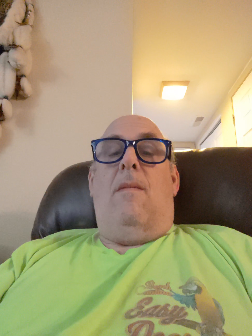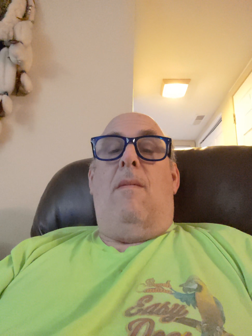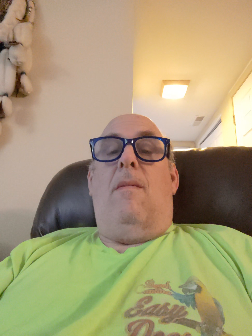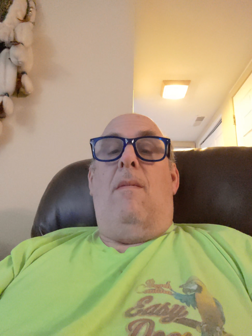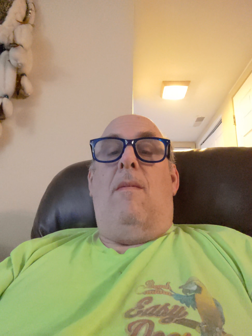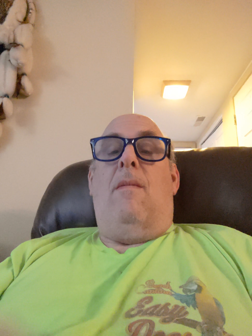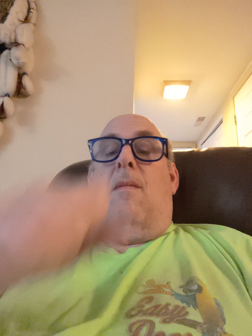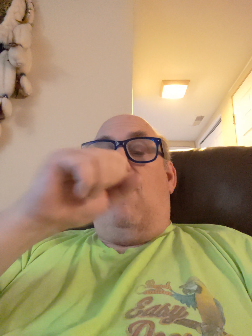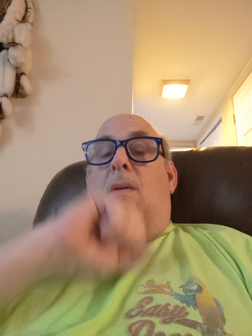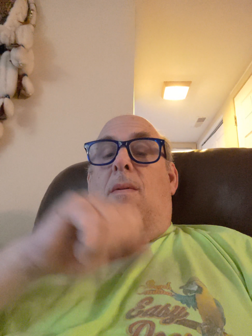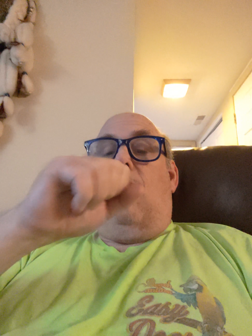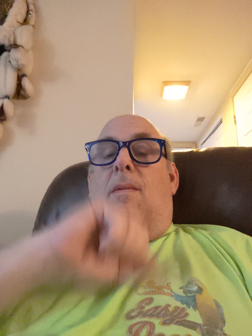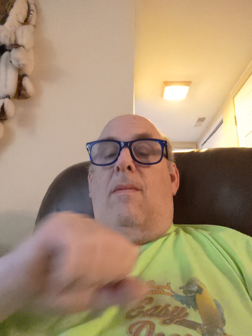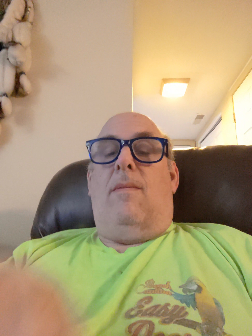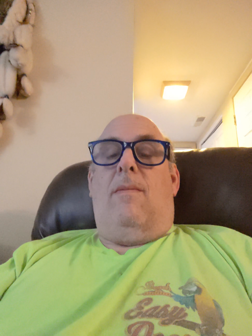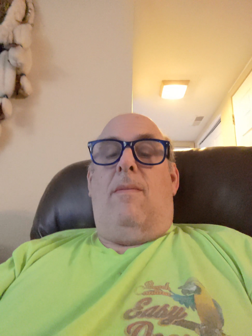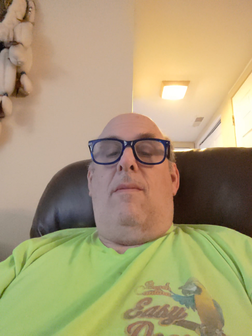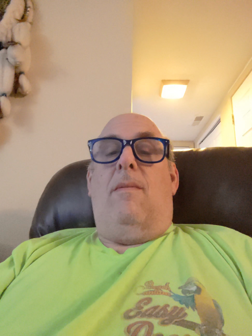ice cream